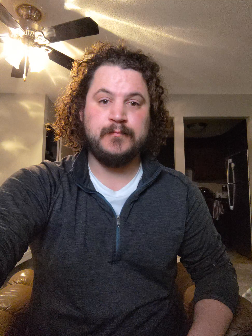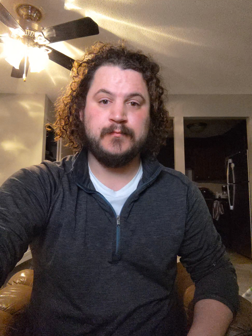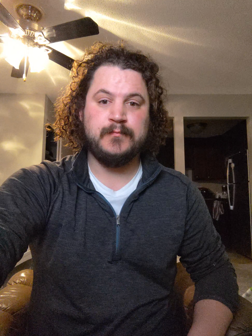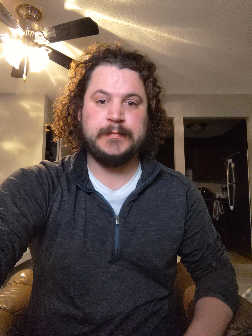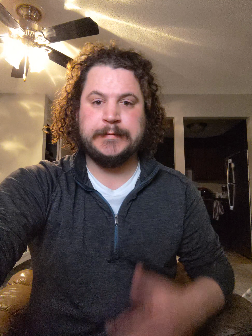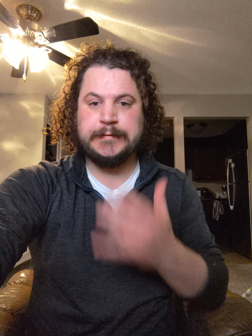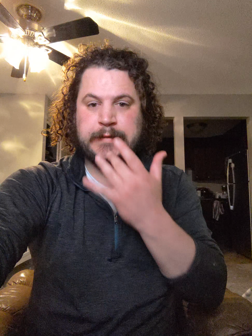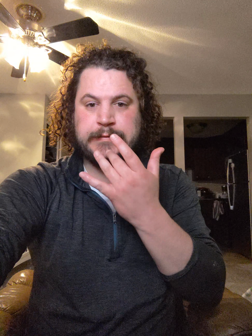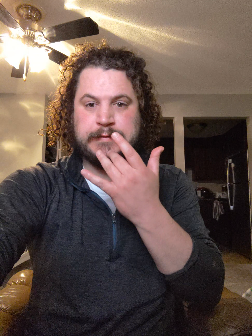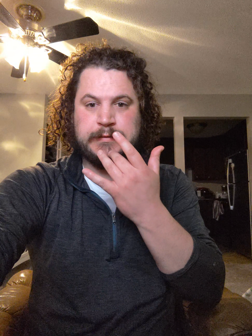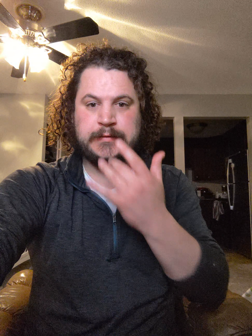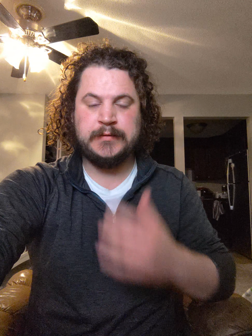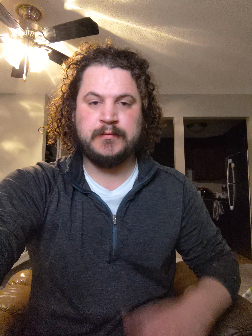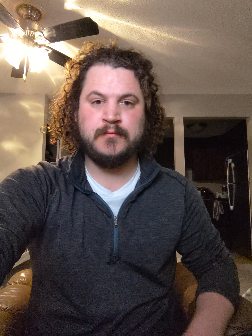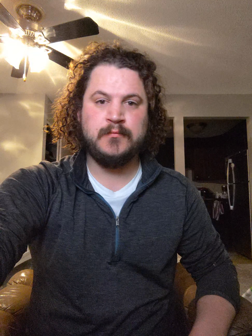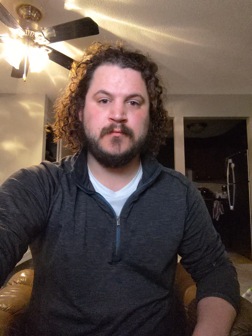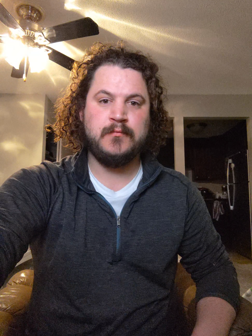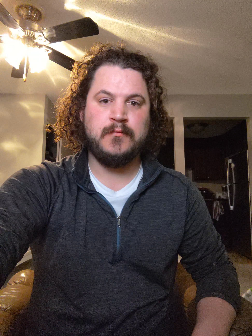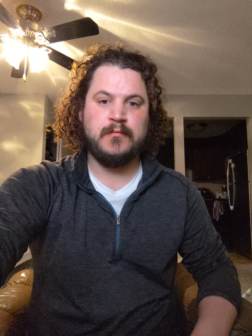taste